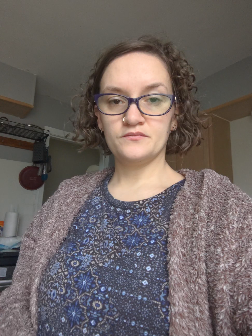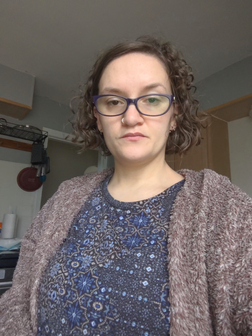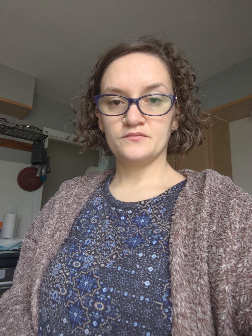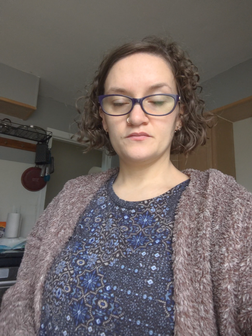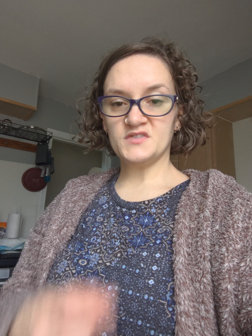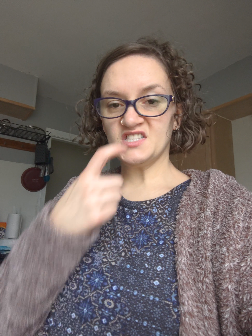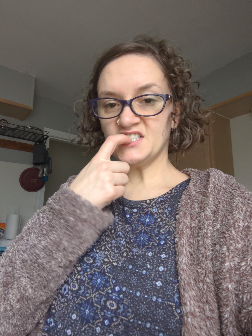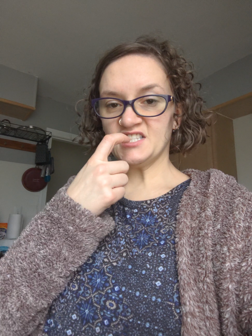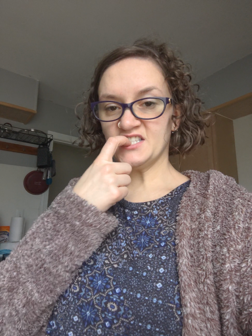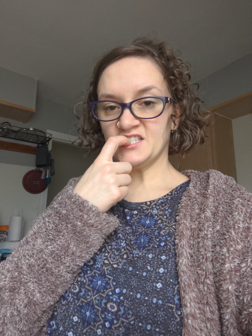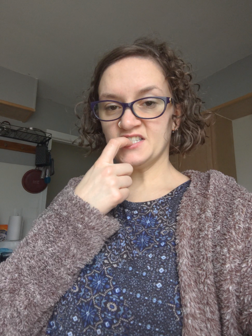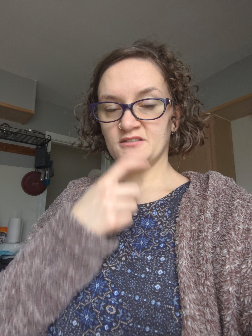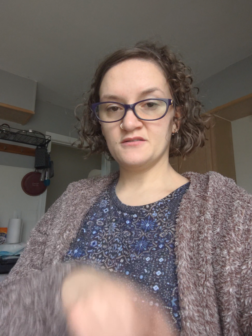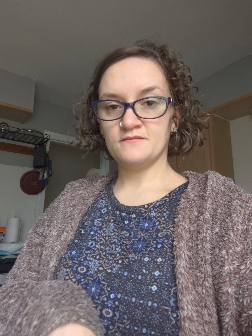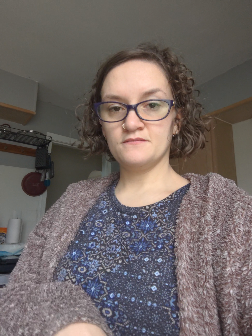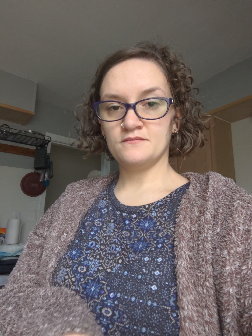window